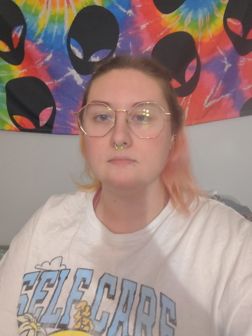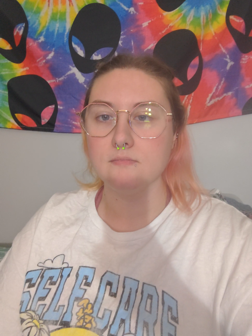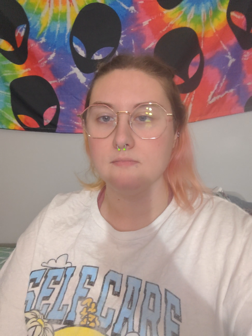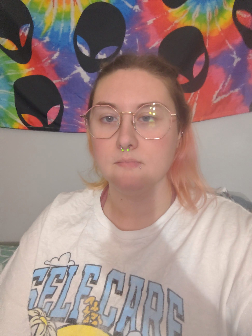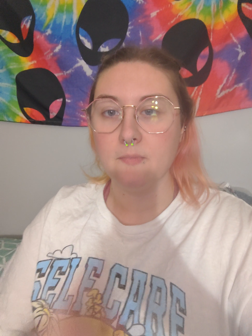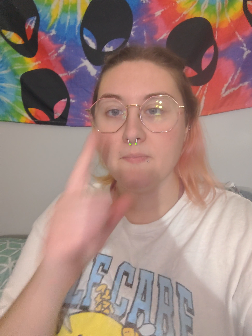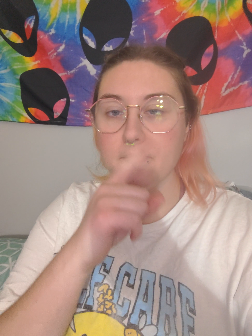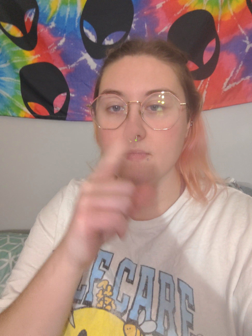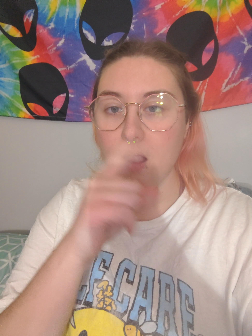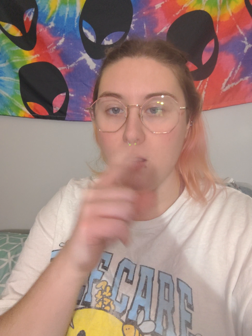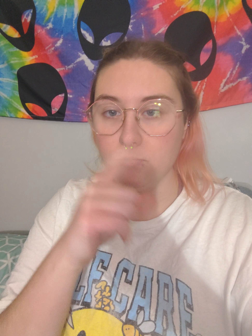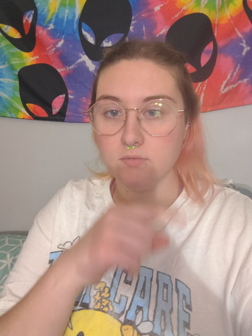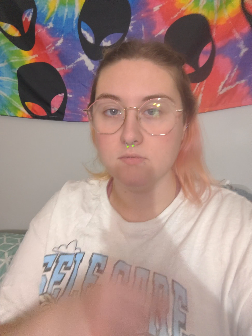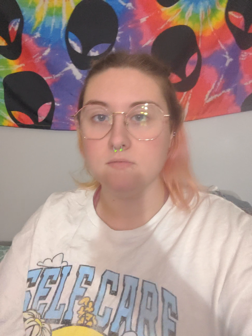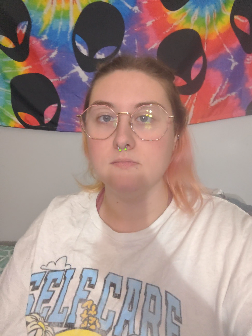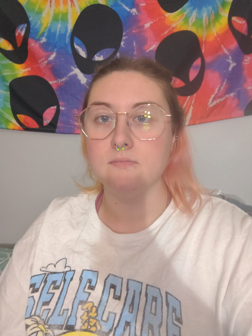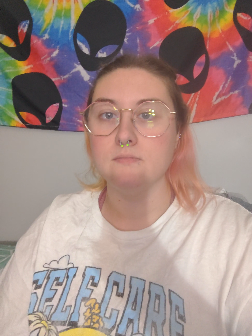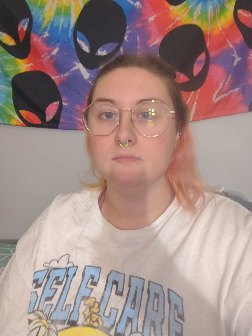mouse